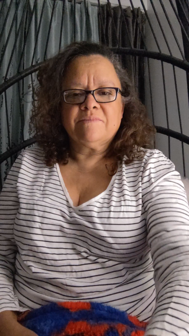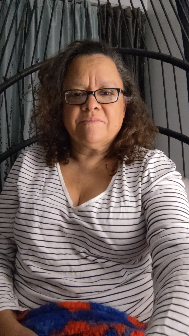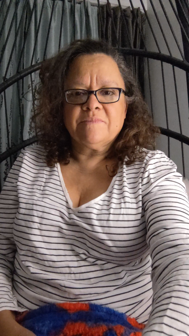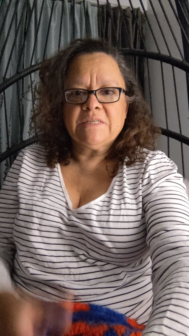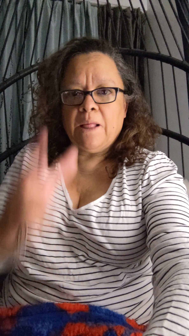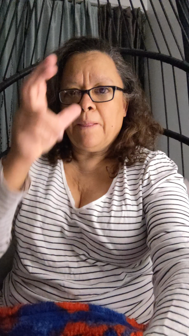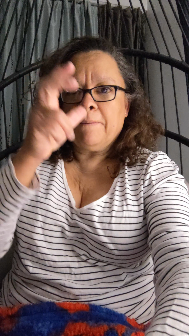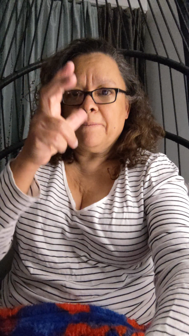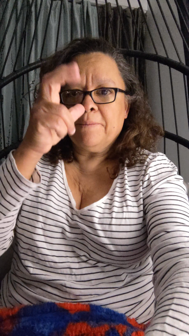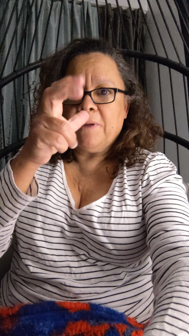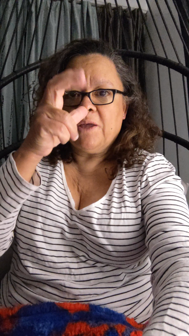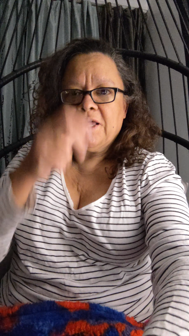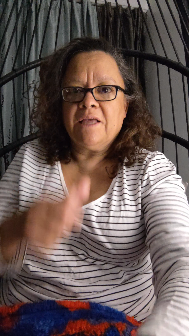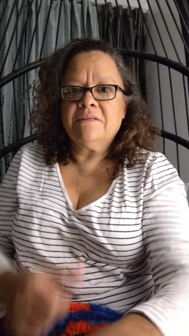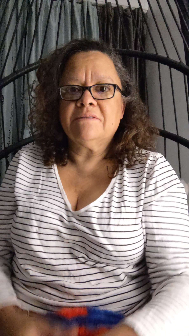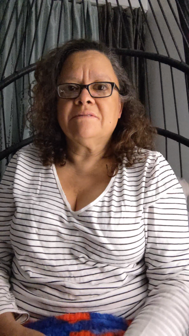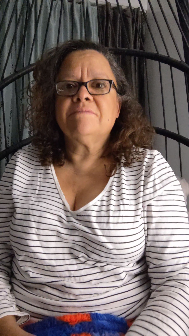ant